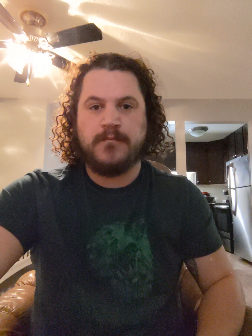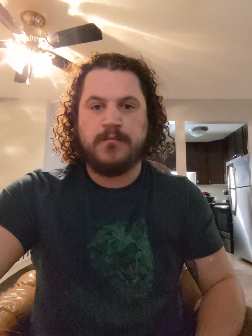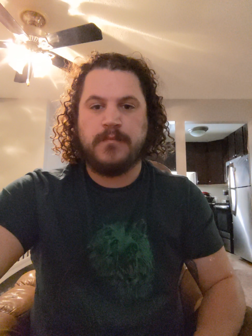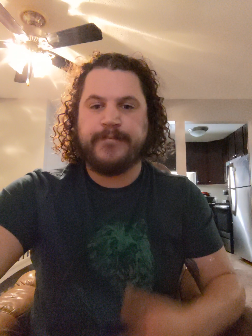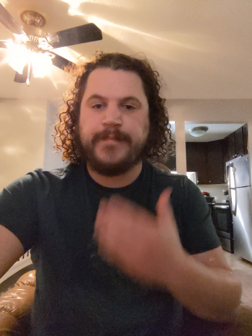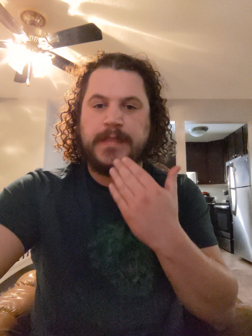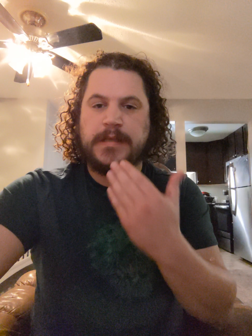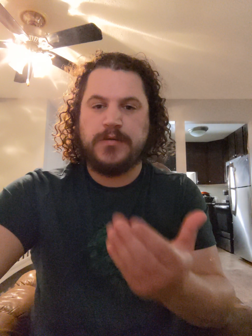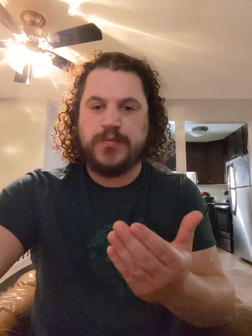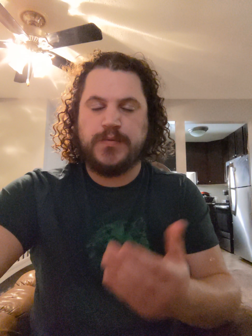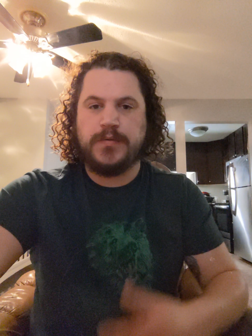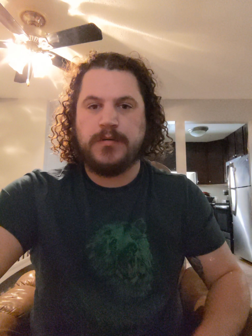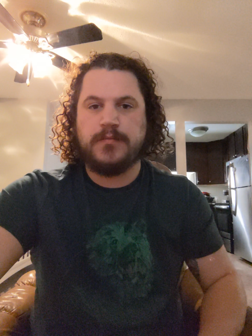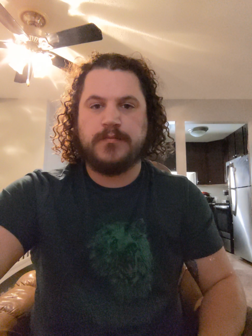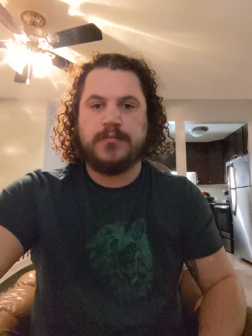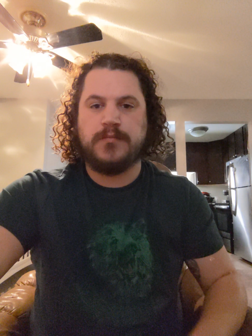thank you